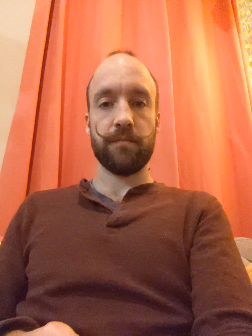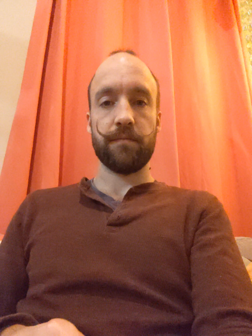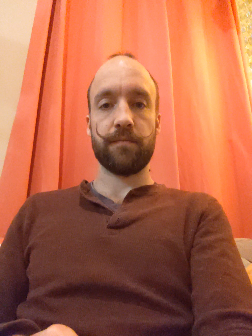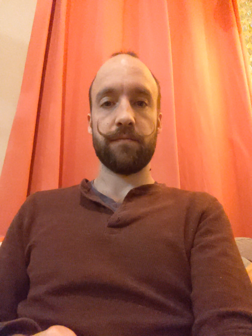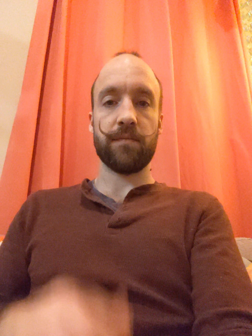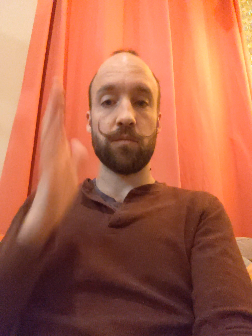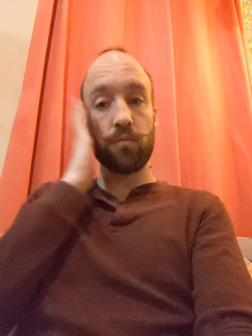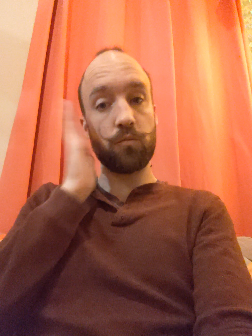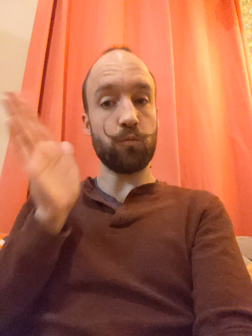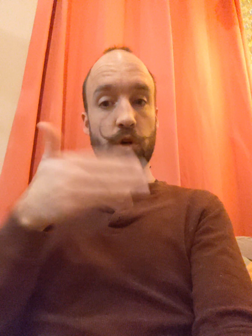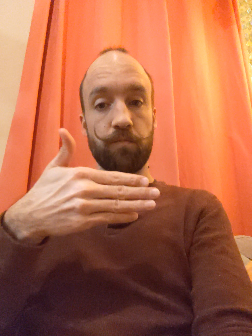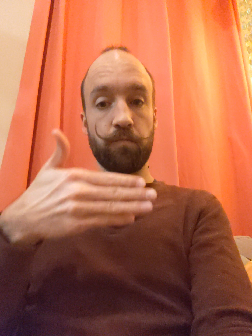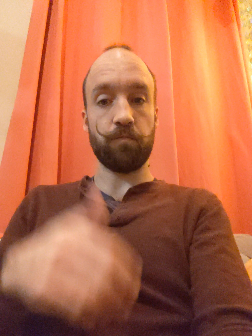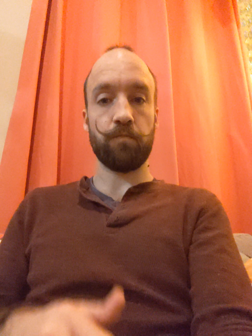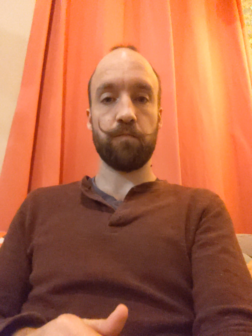bedroom